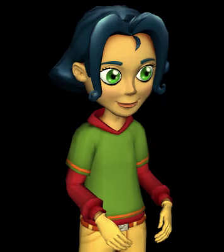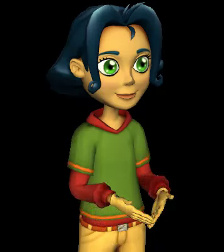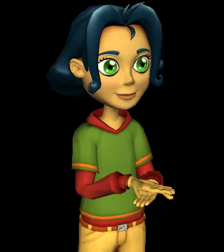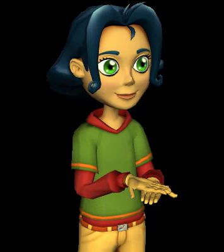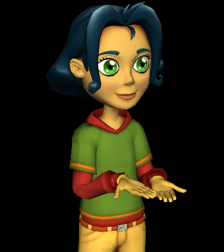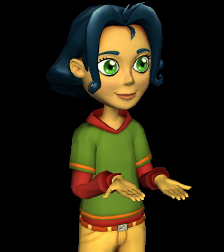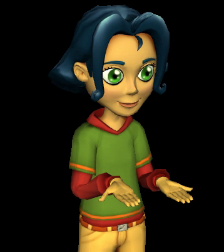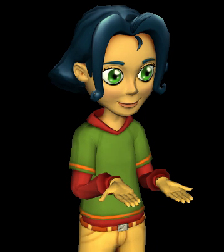بسيط